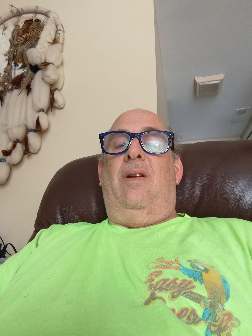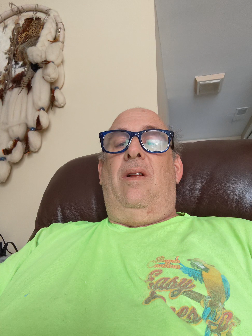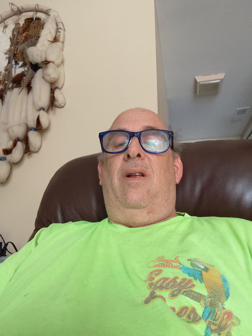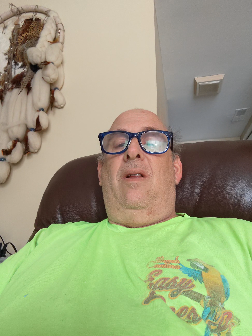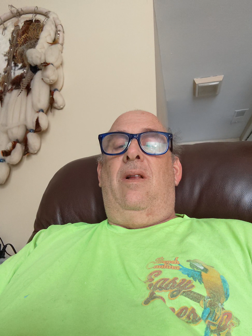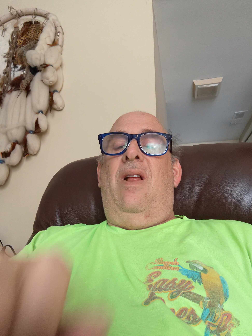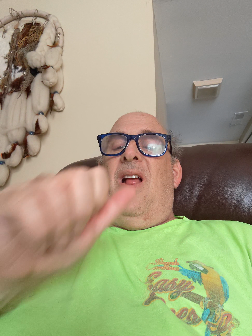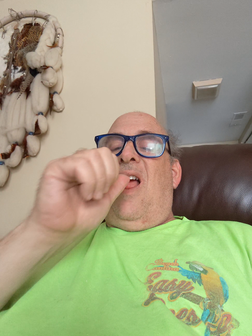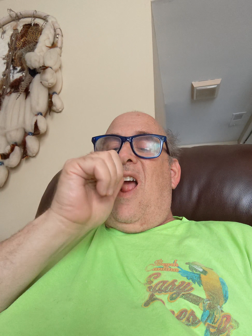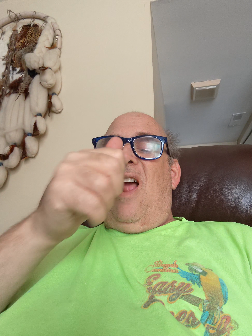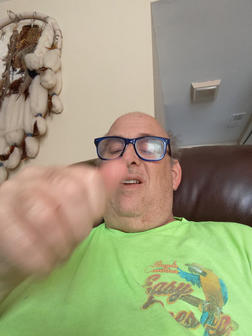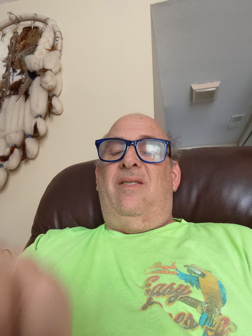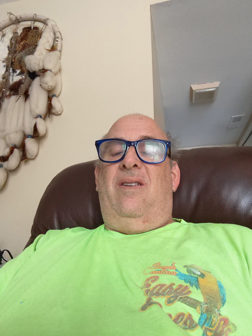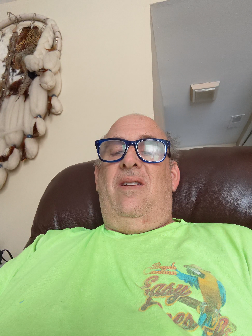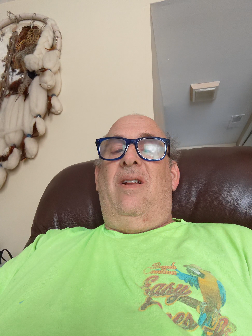nuts